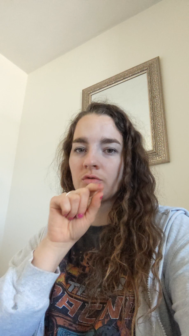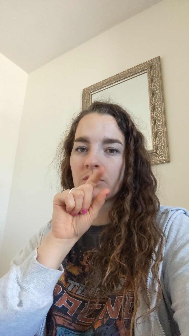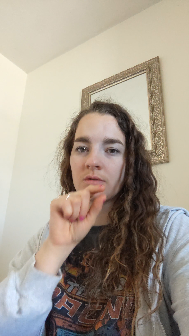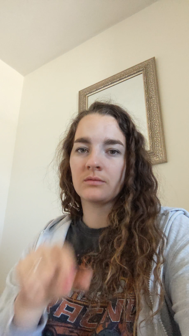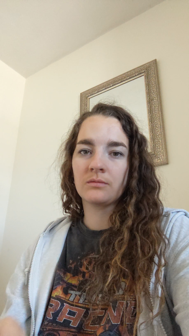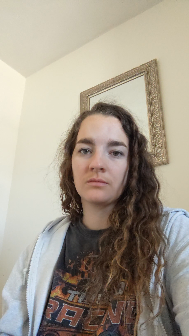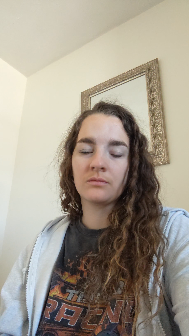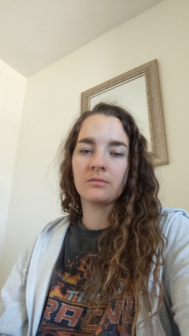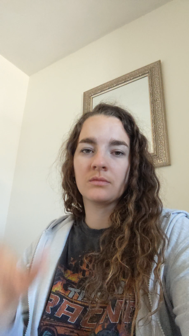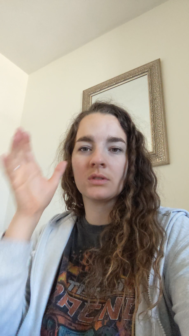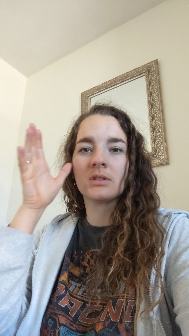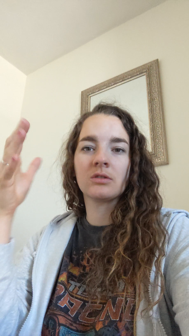deer